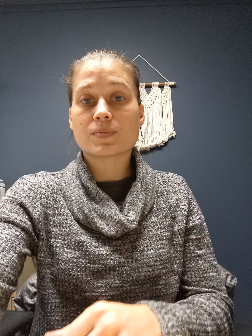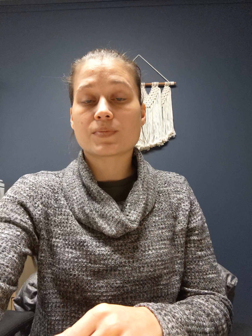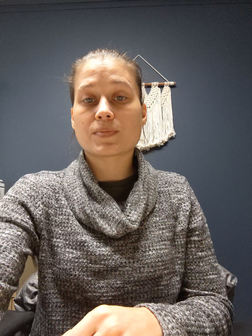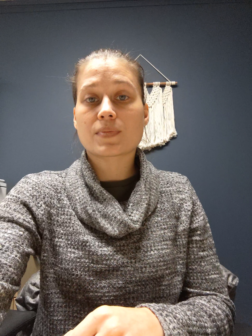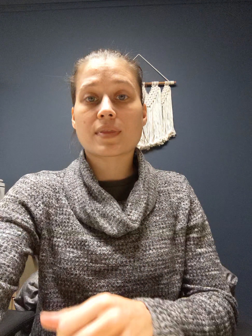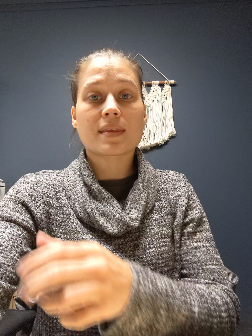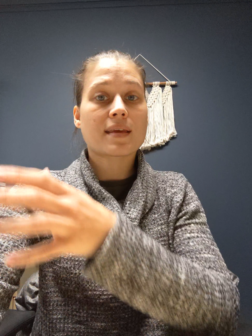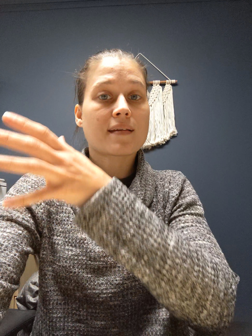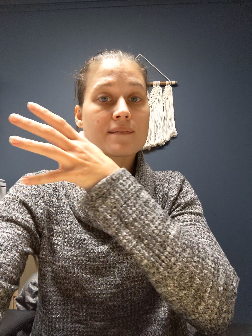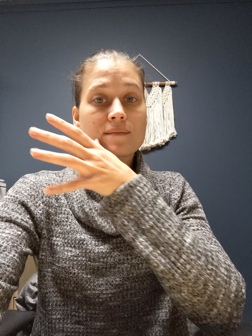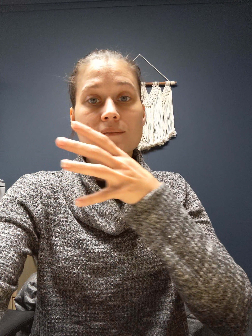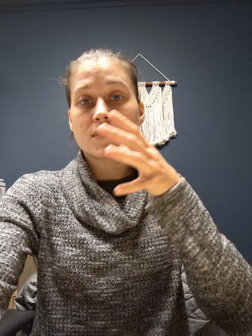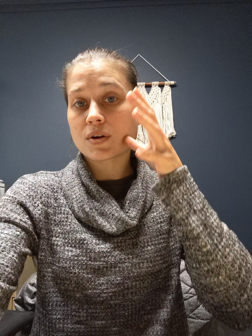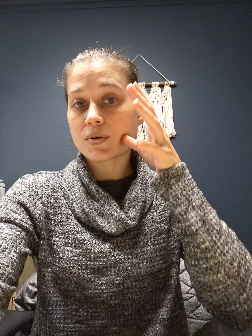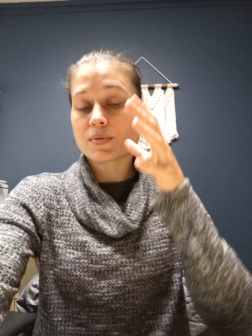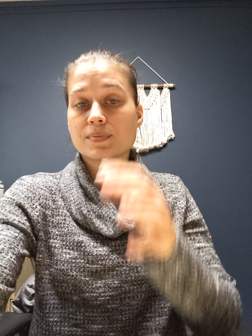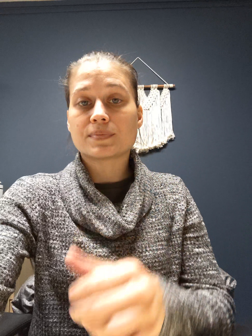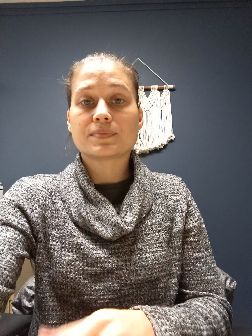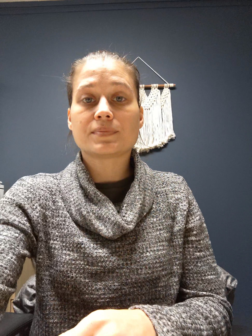farm